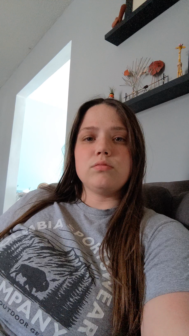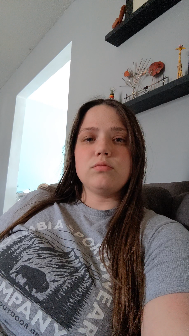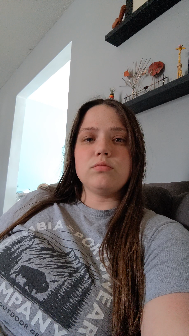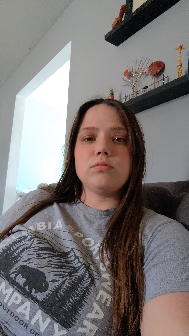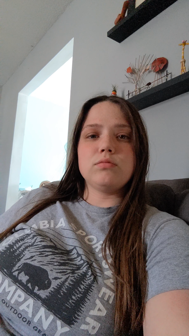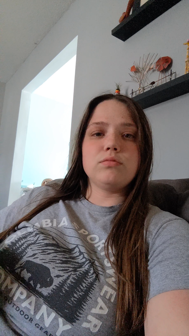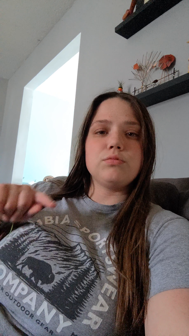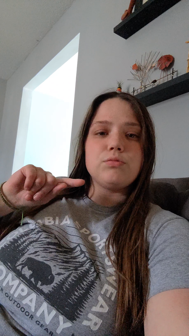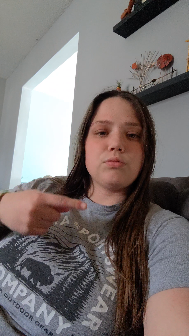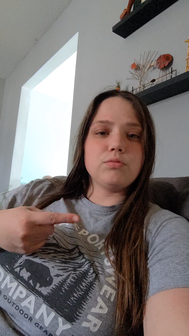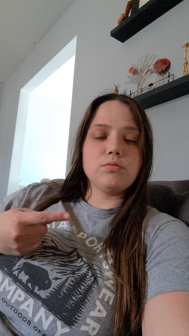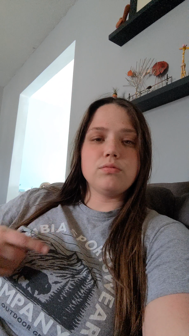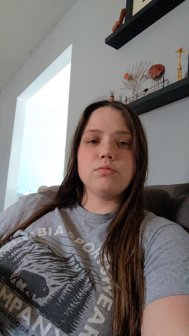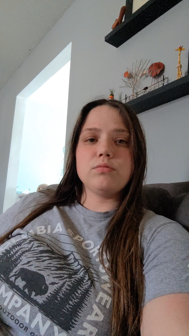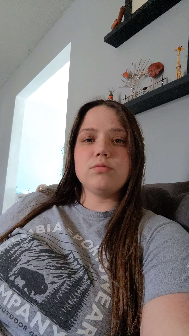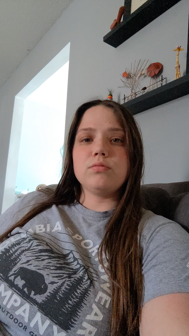hurt